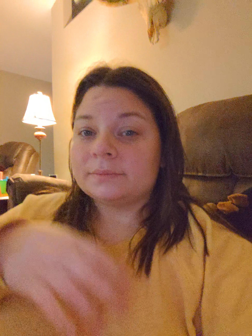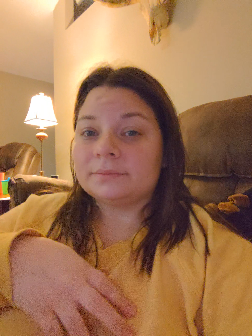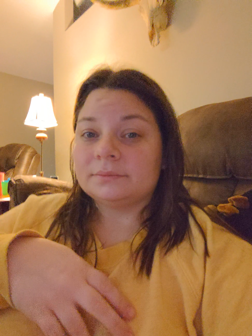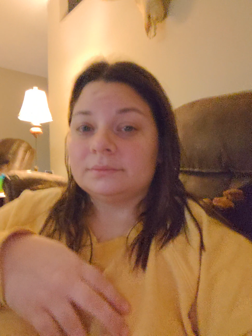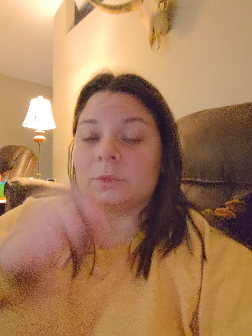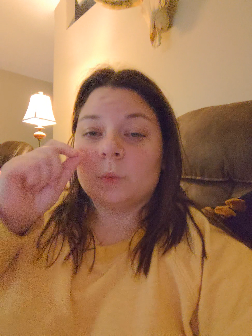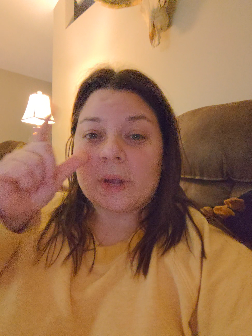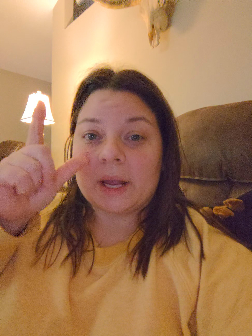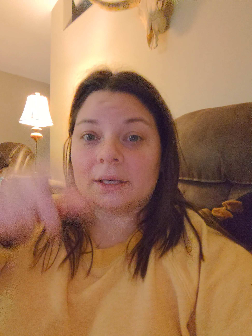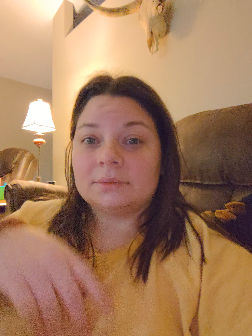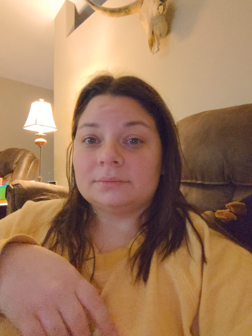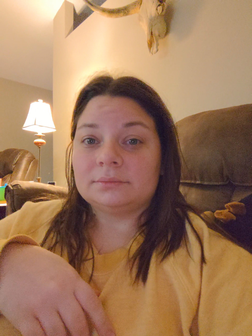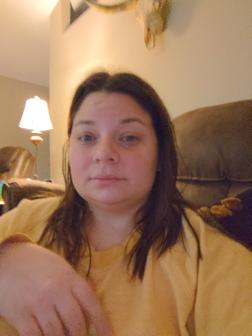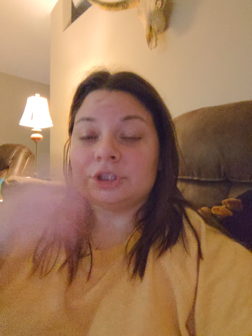wake